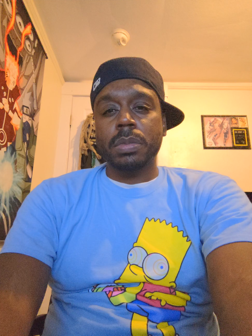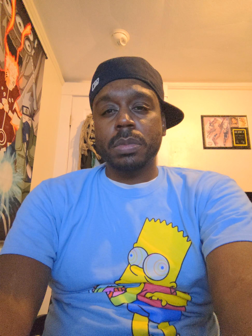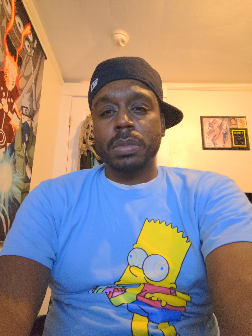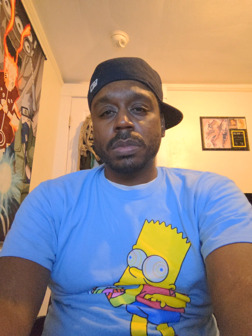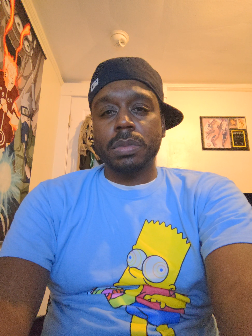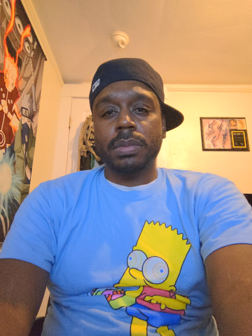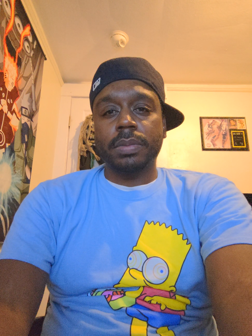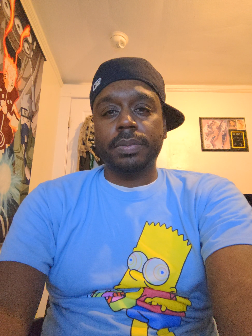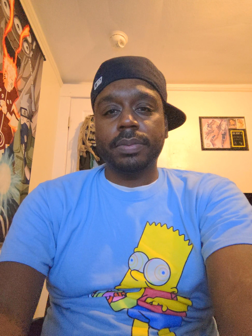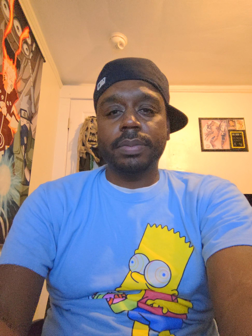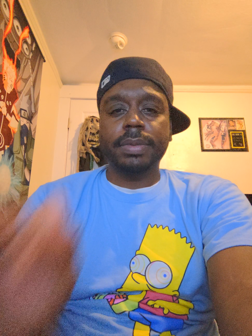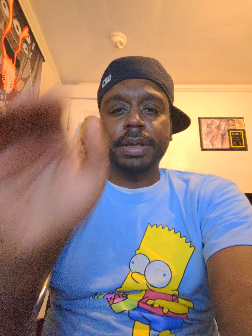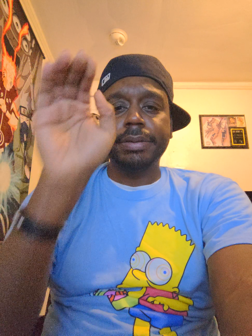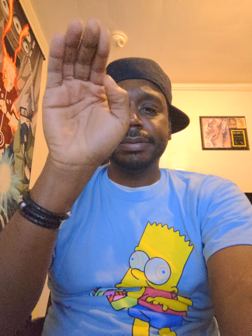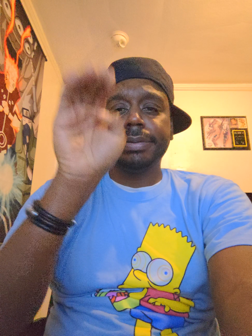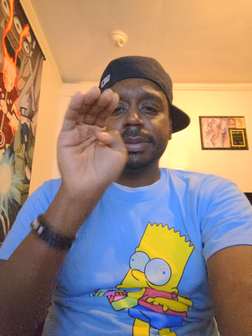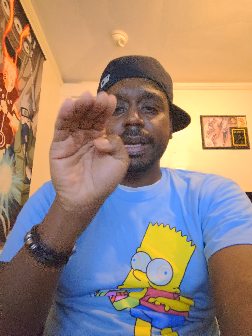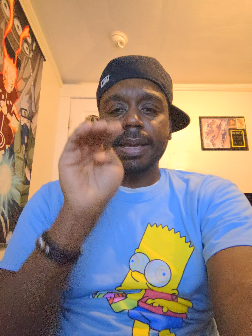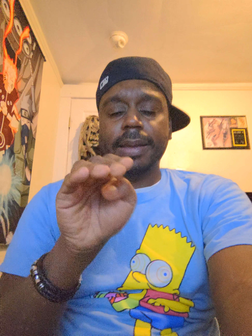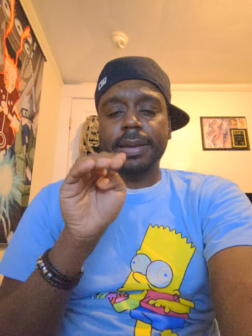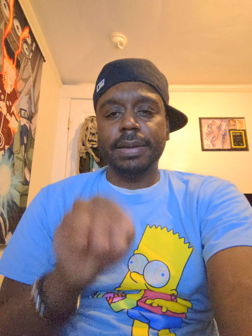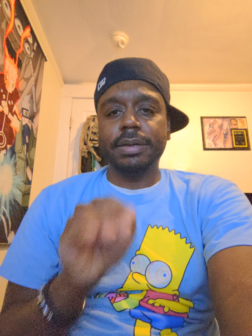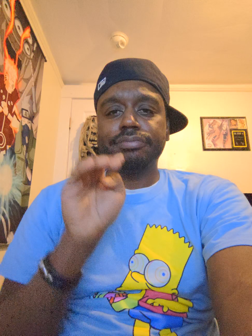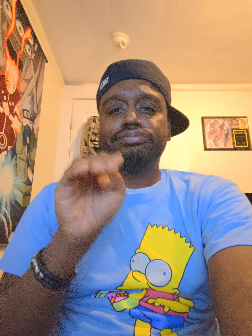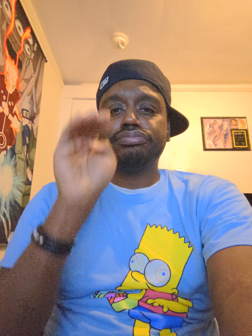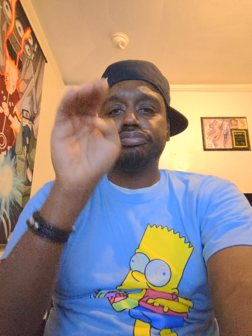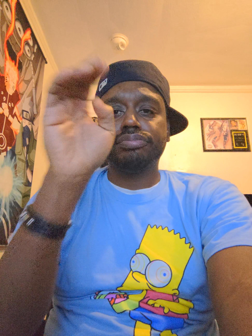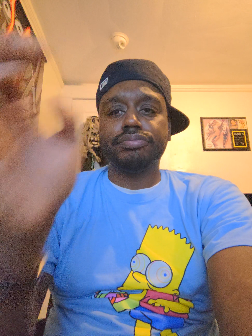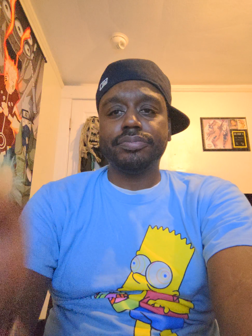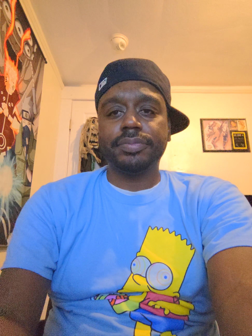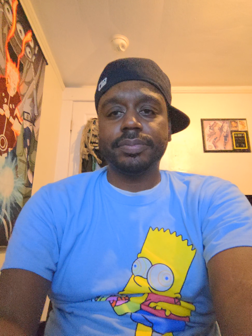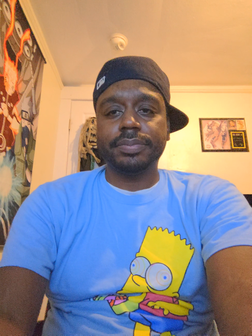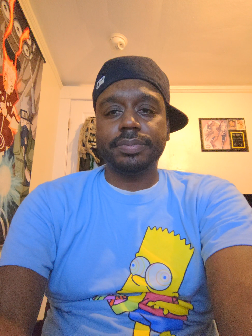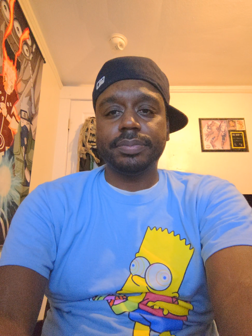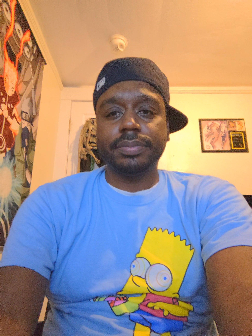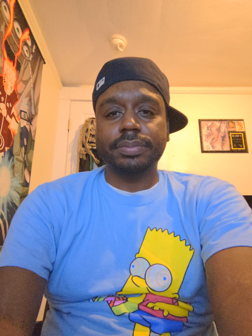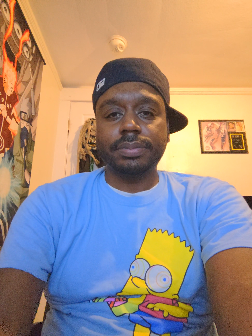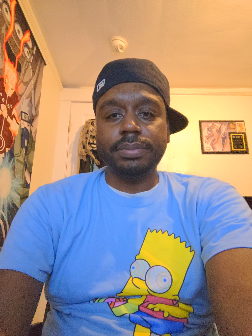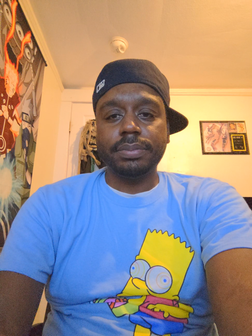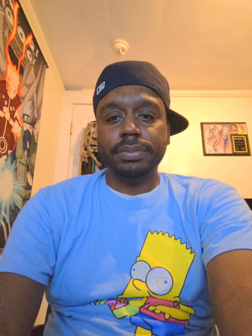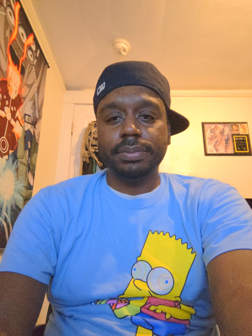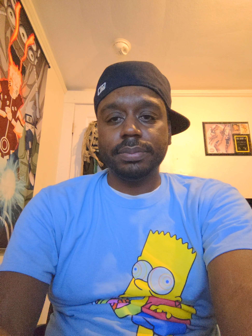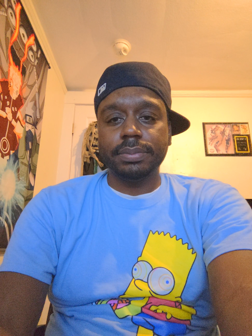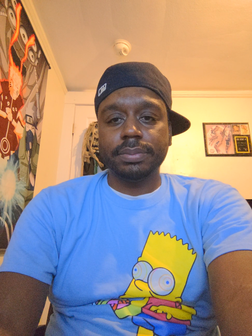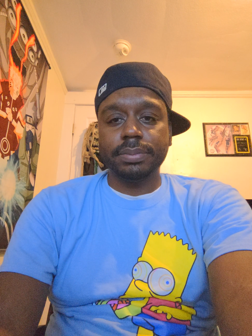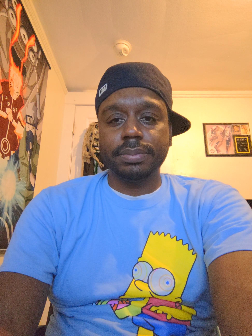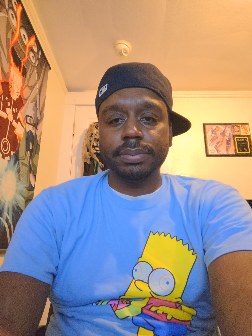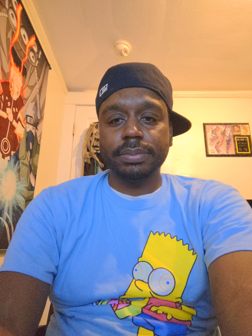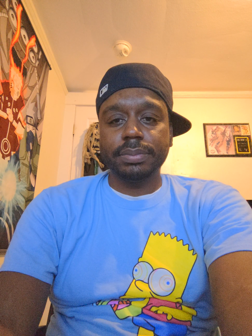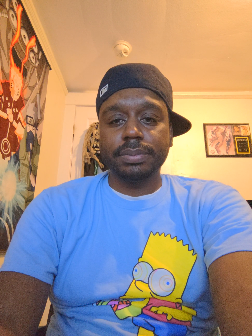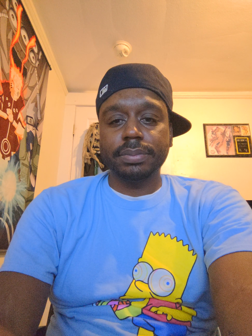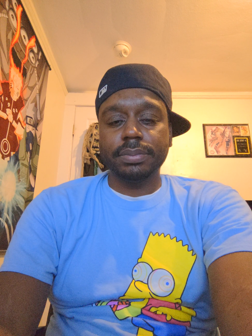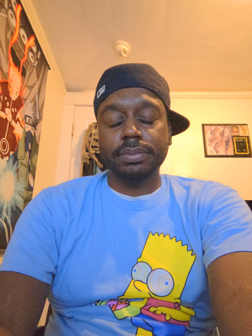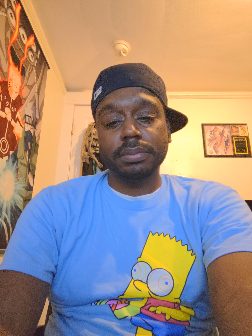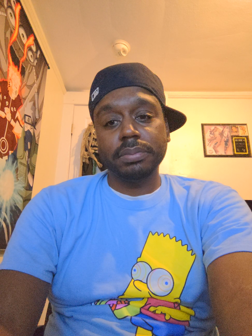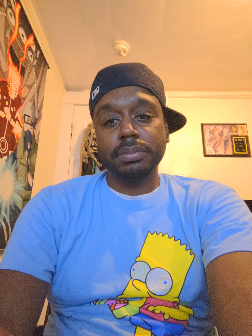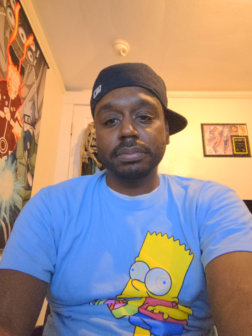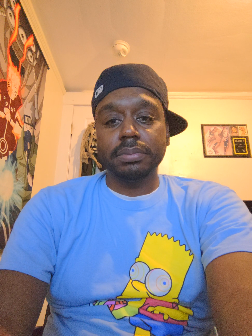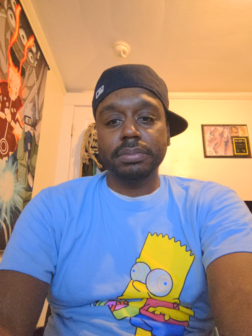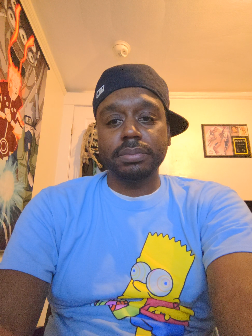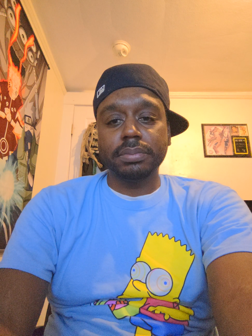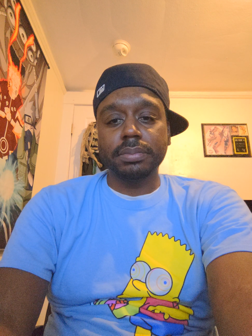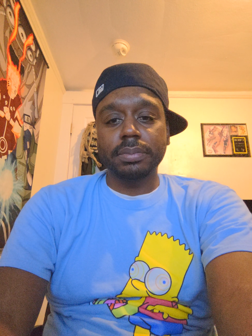stairs